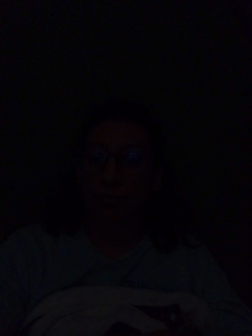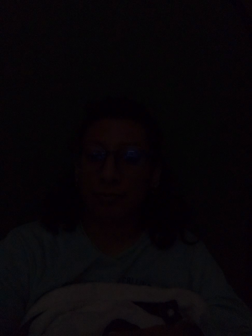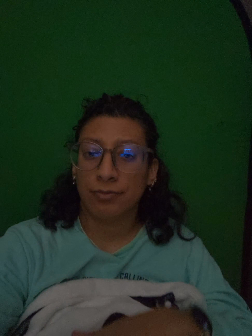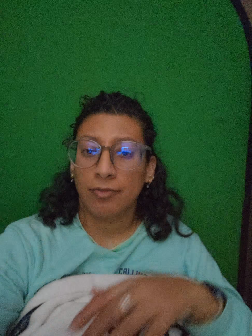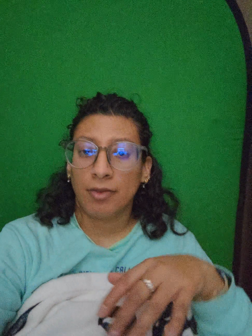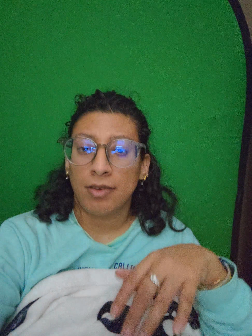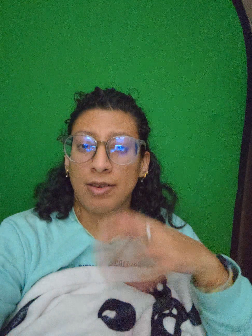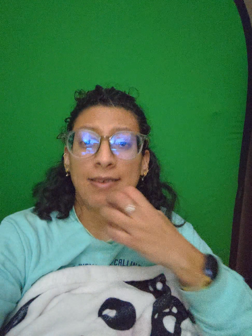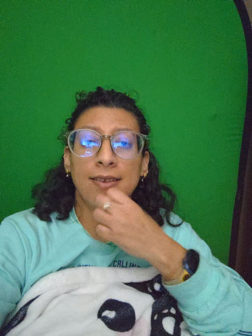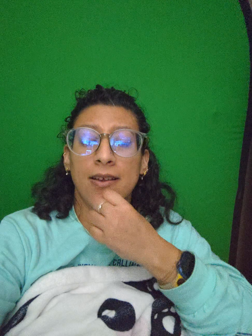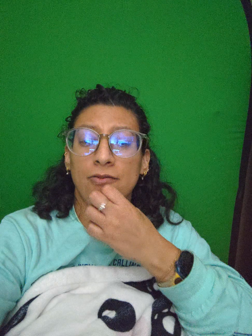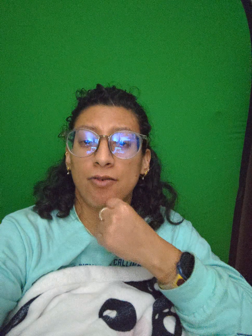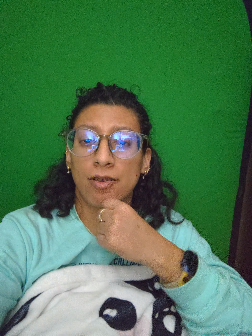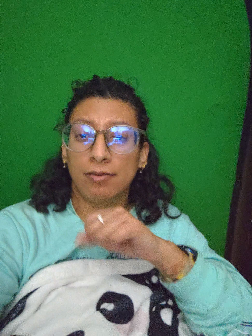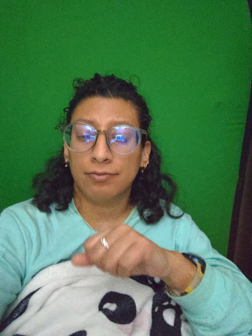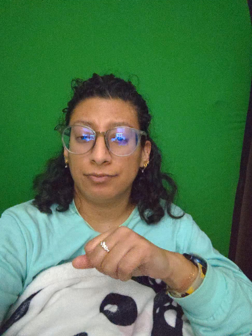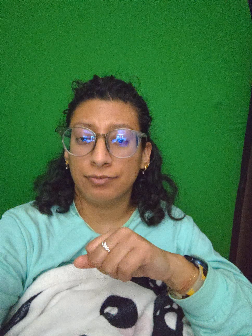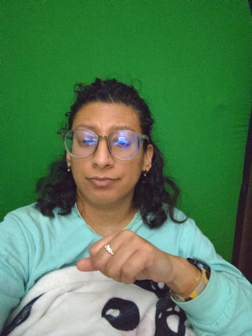underwear